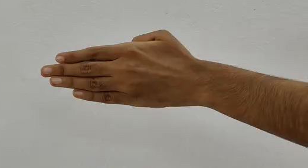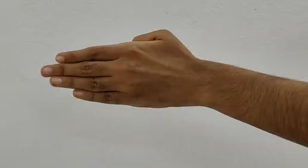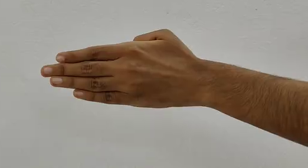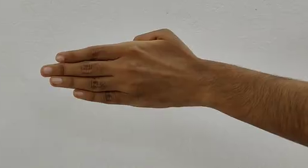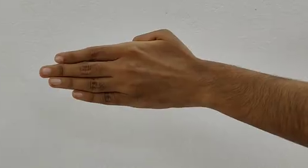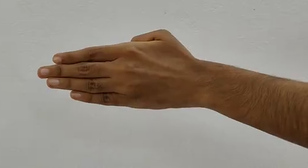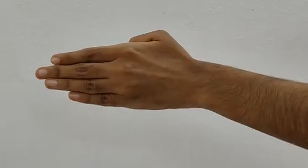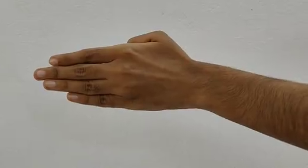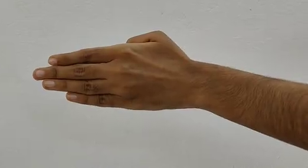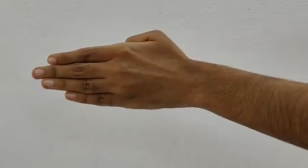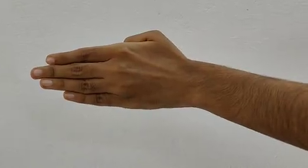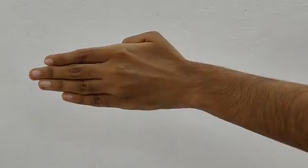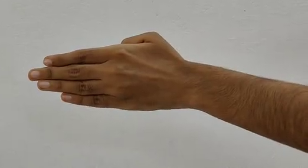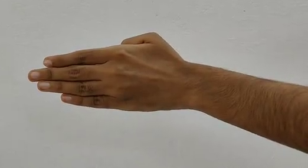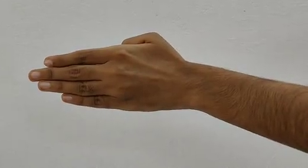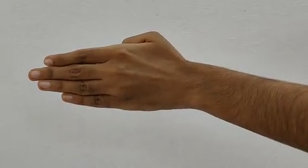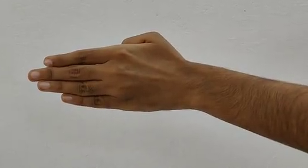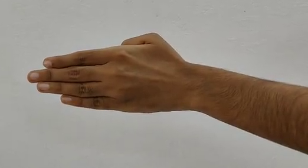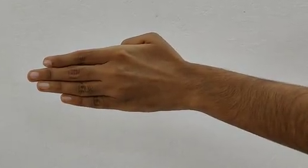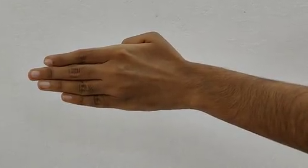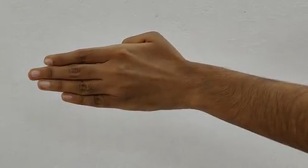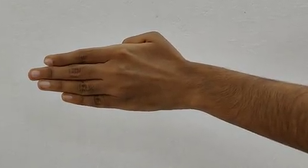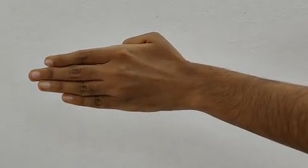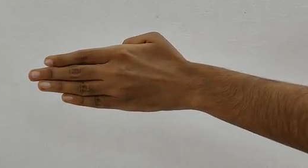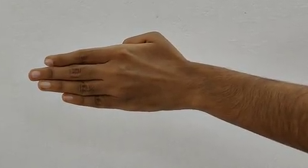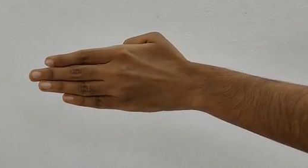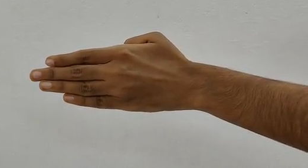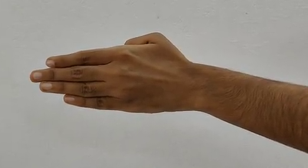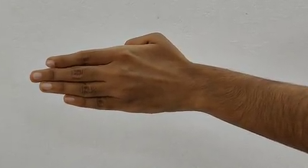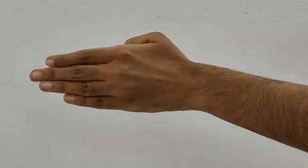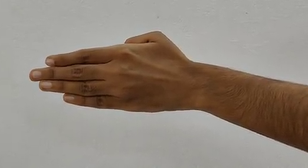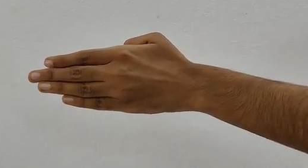അ